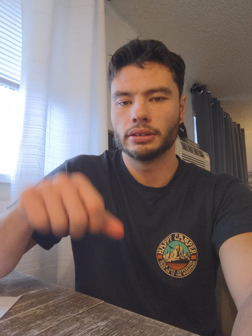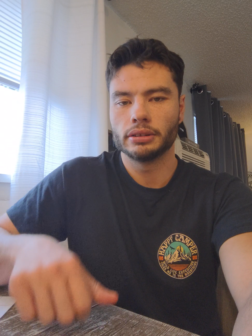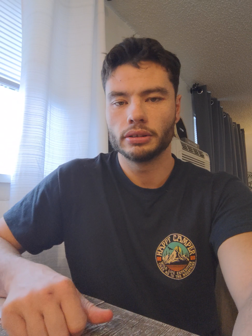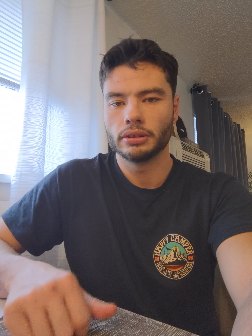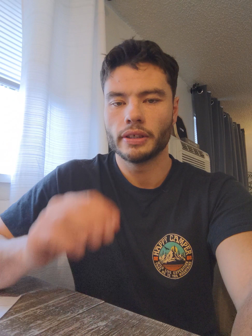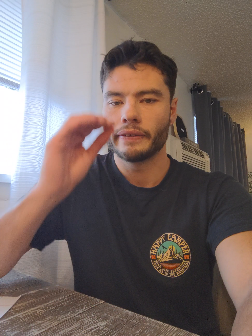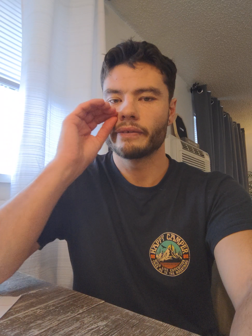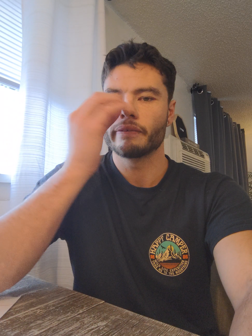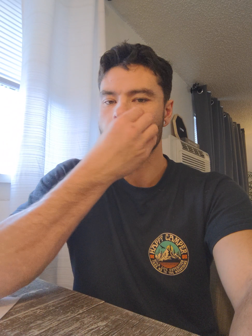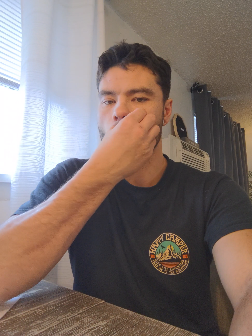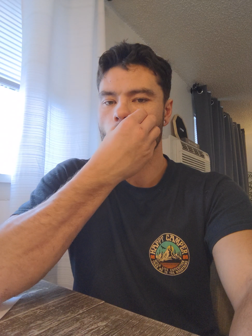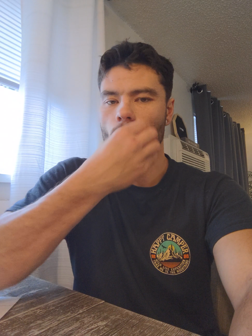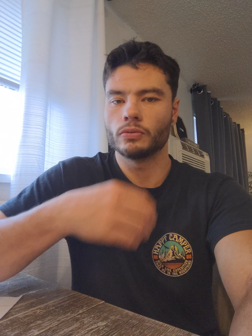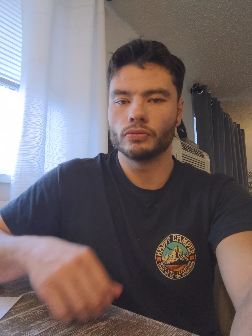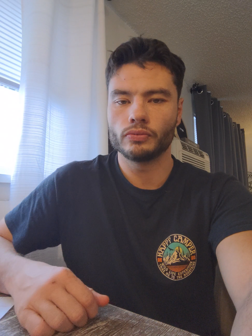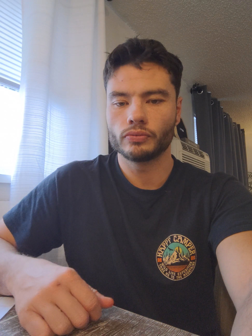flower